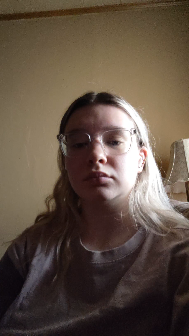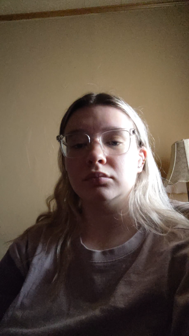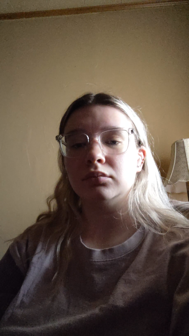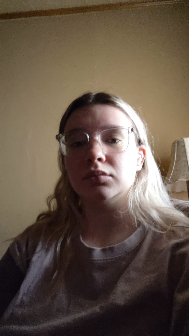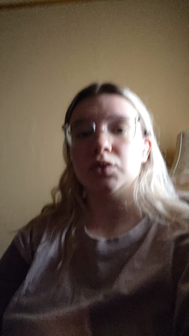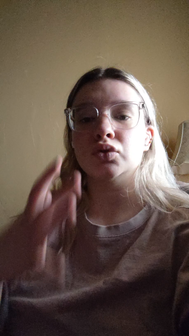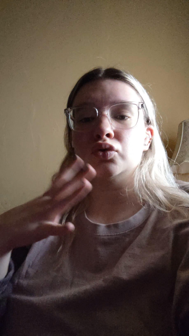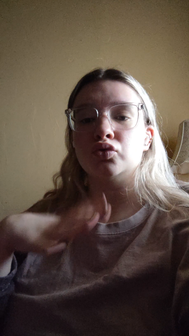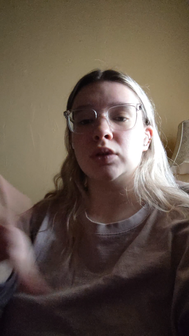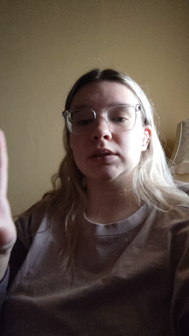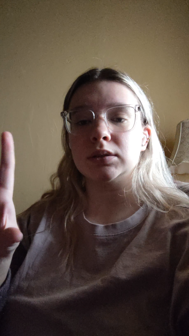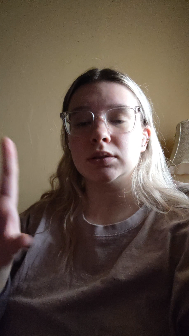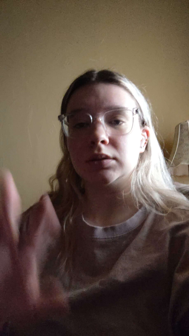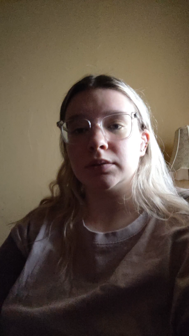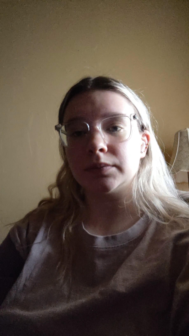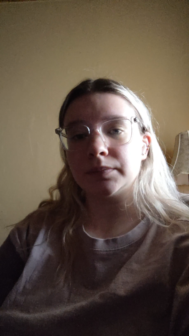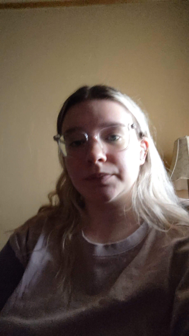dress